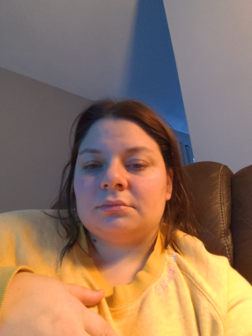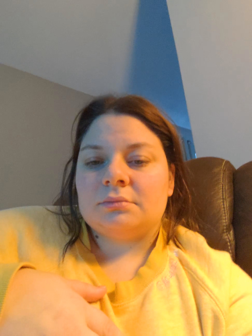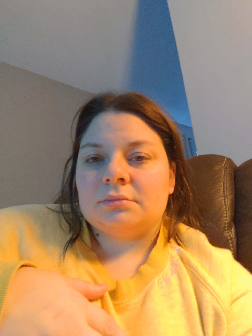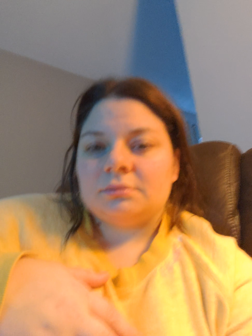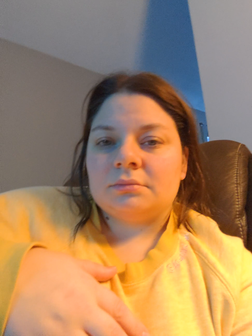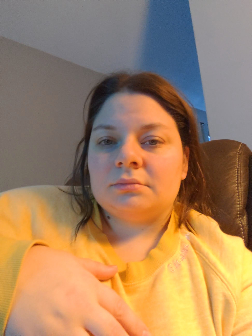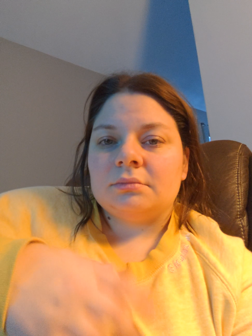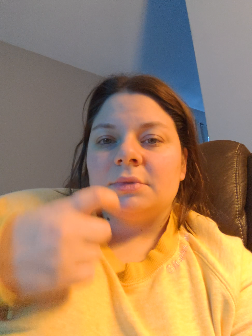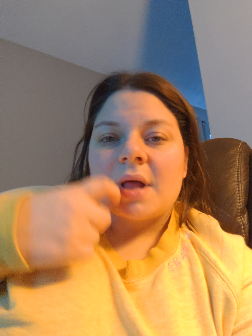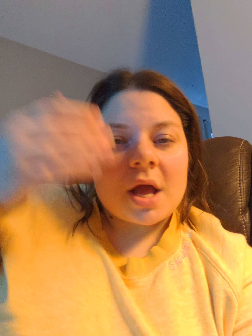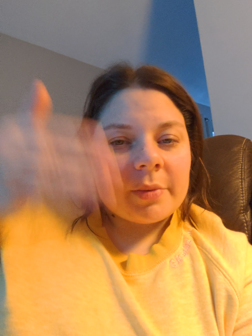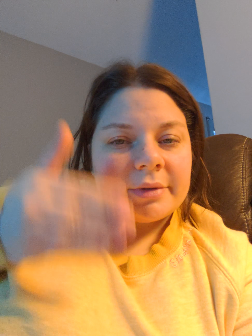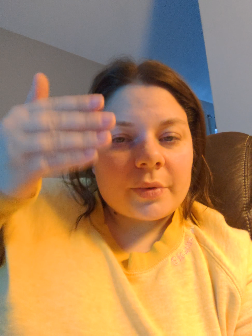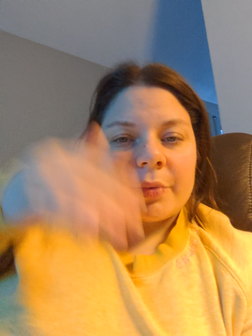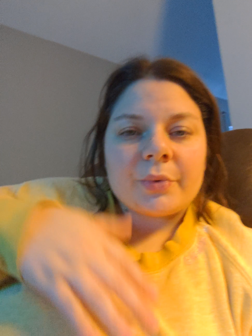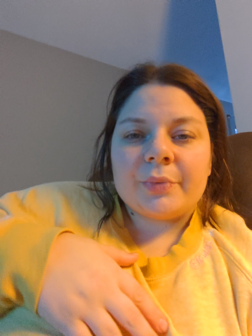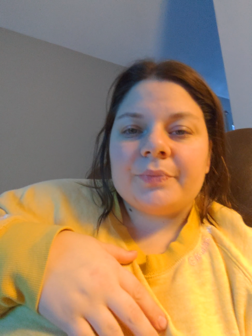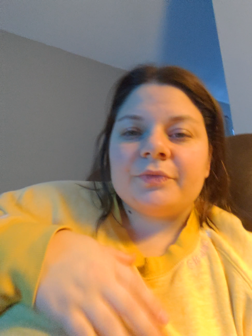window